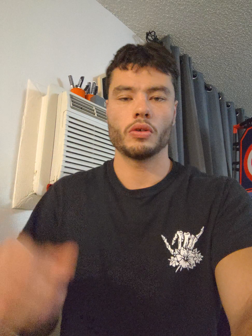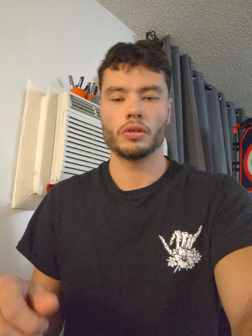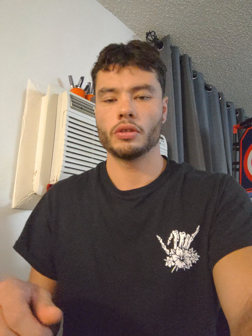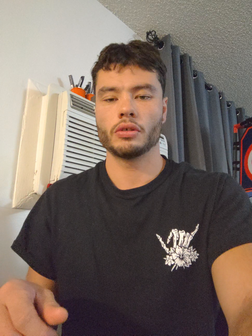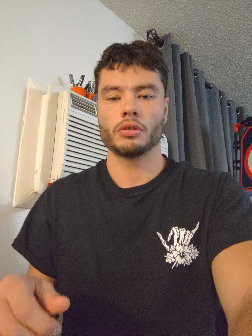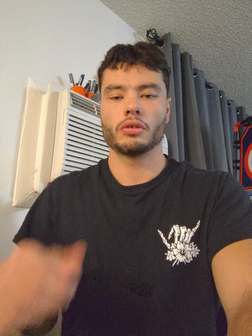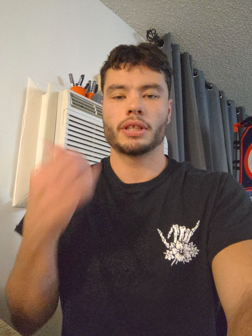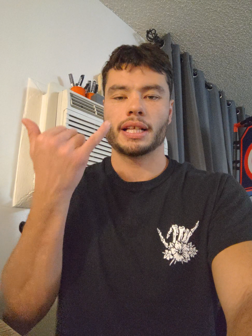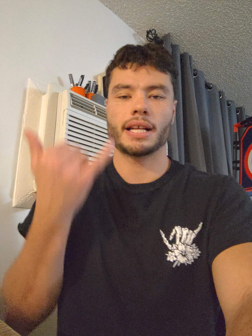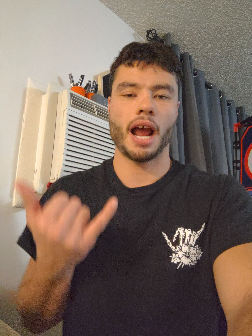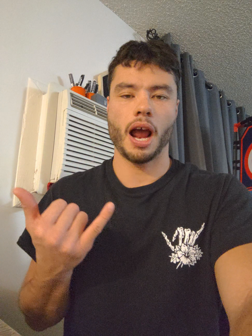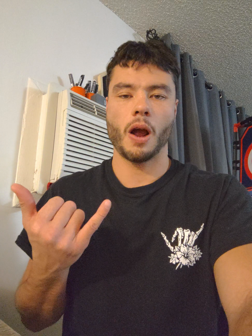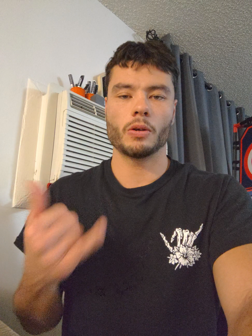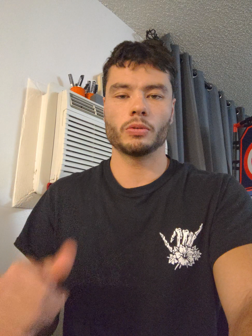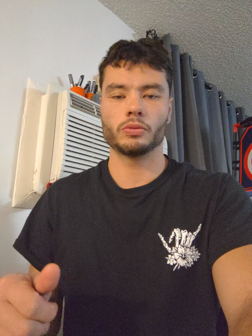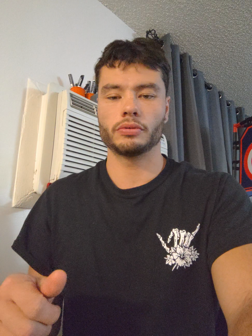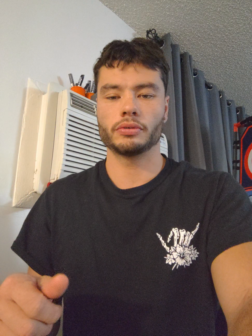now